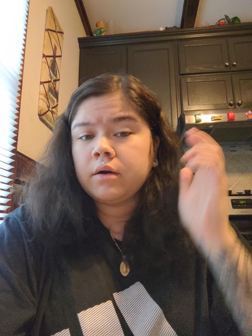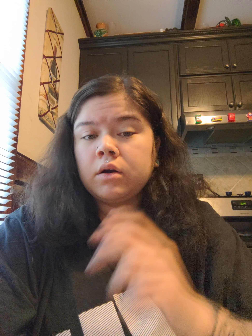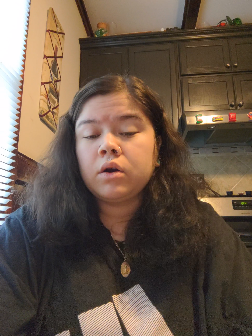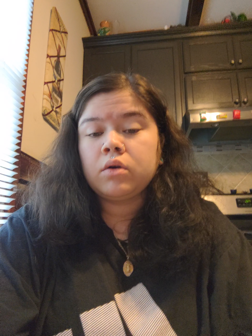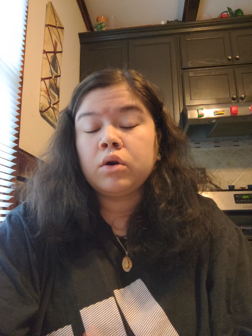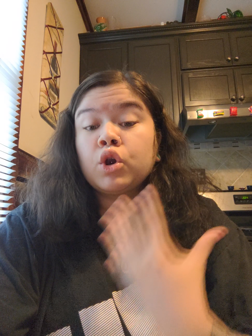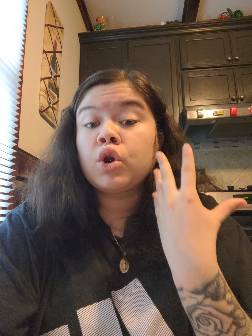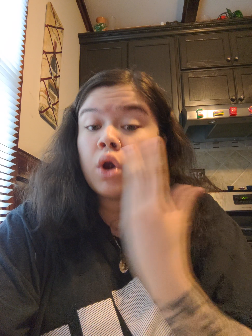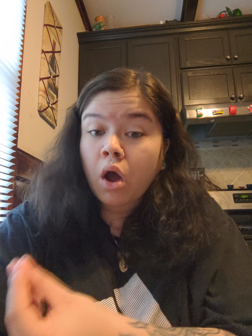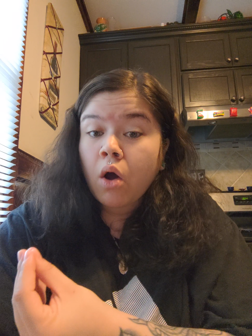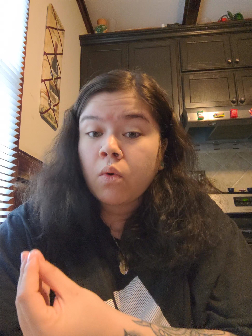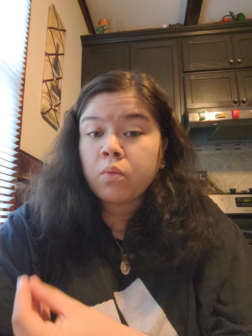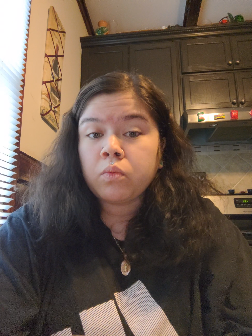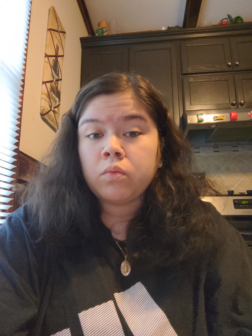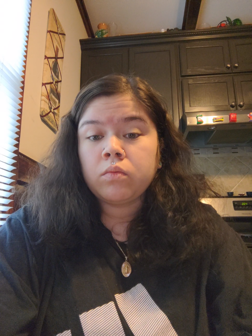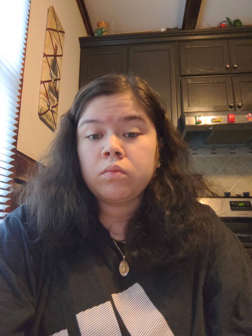go